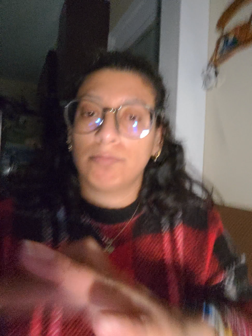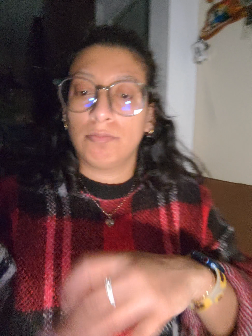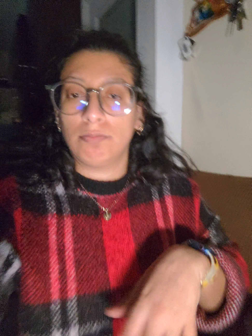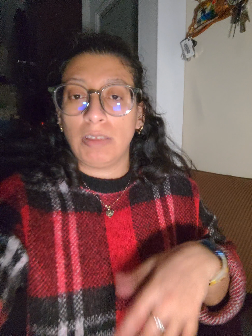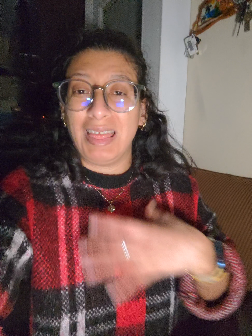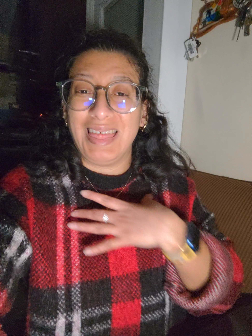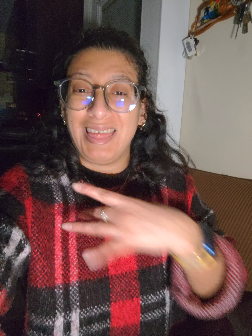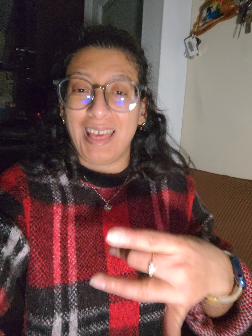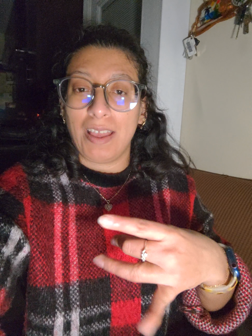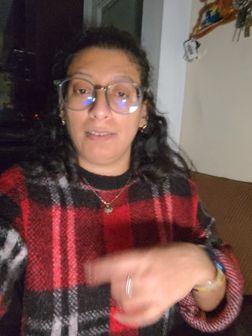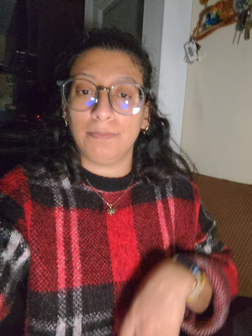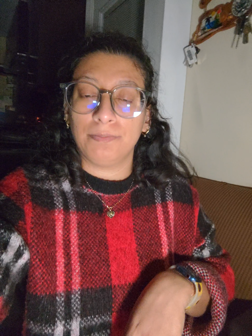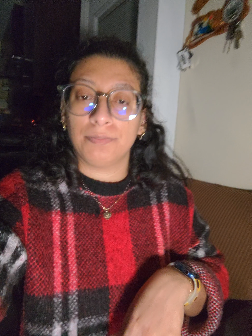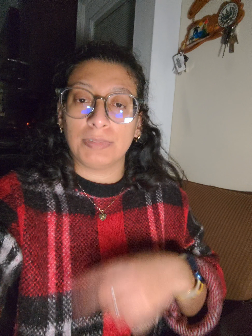like